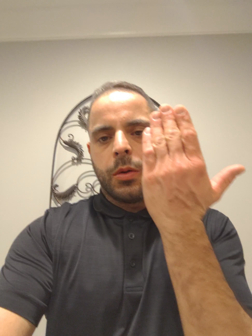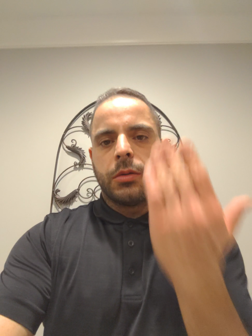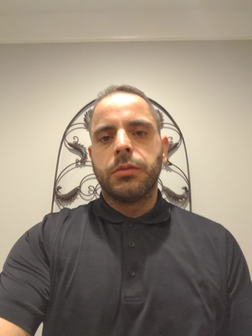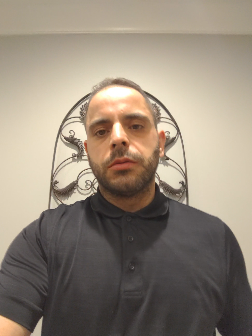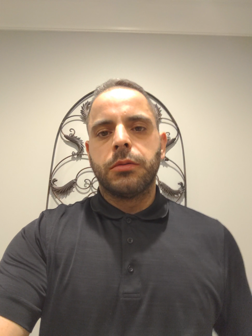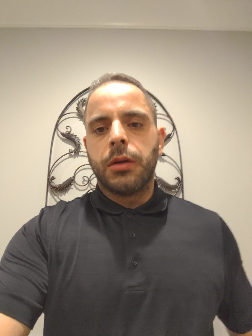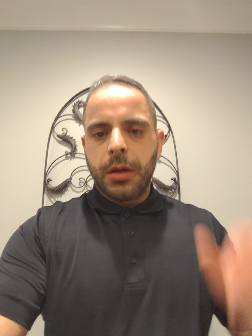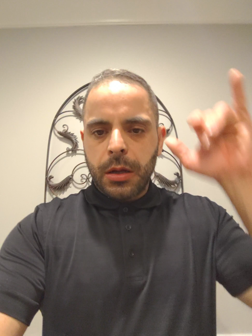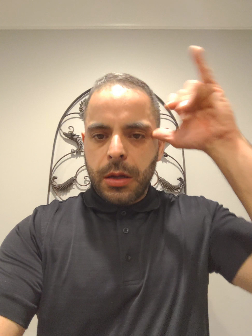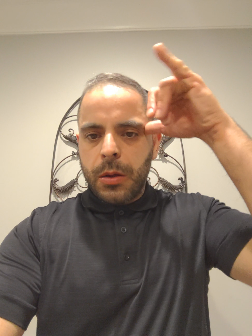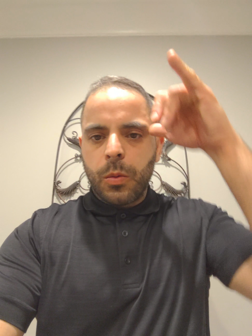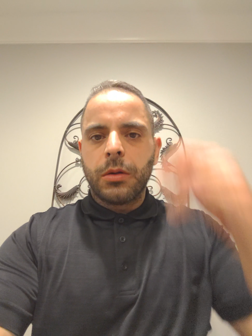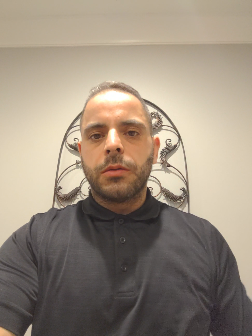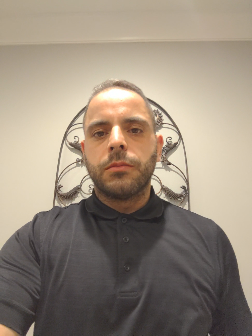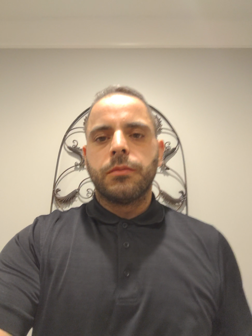cow